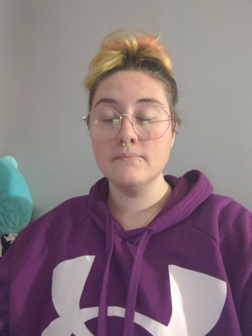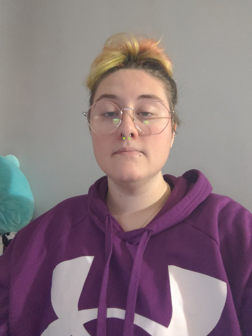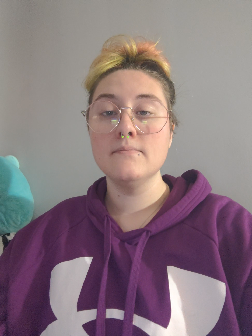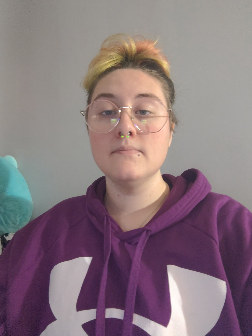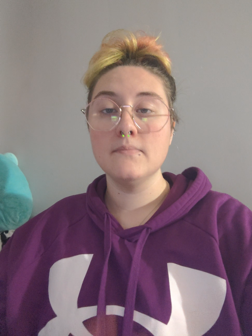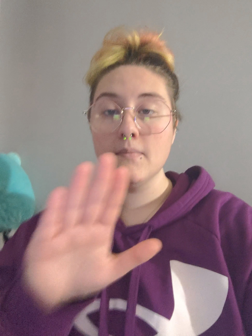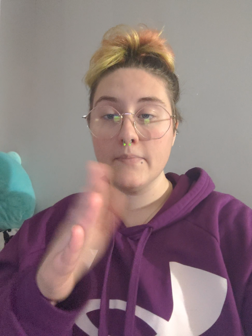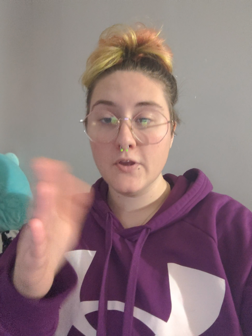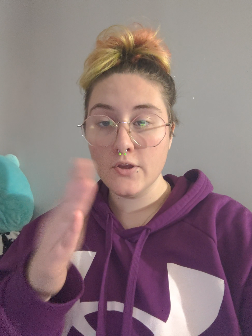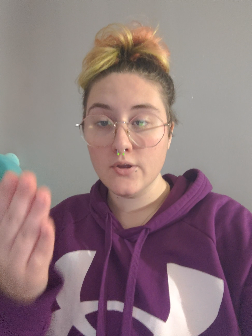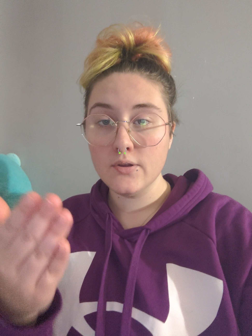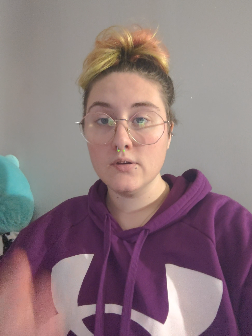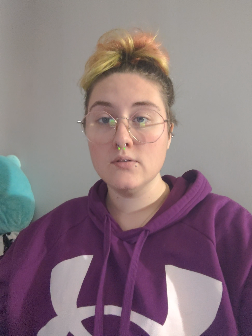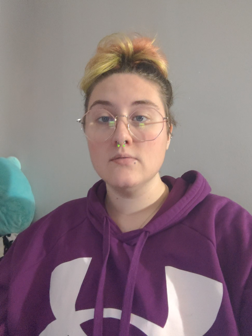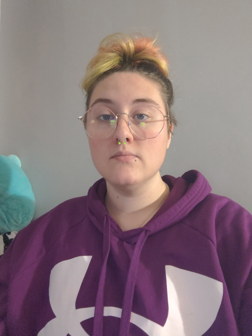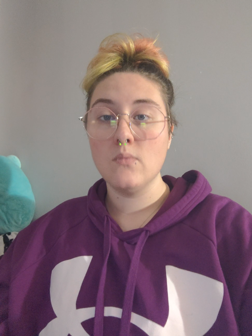book